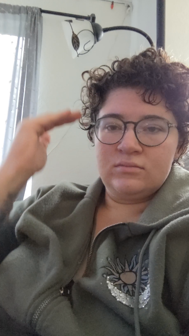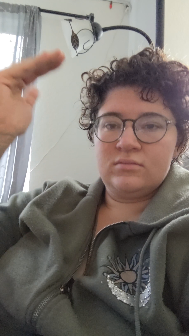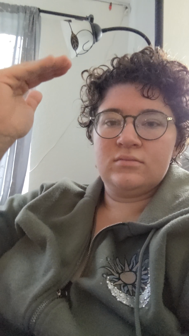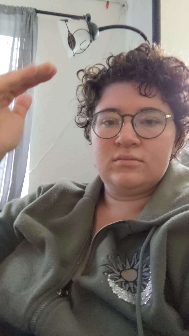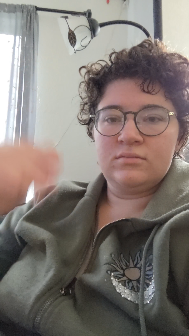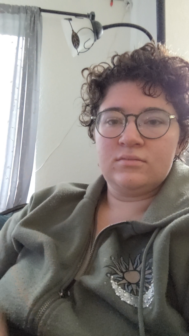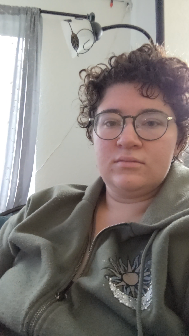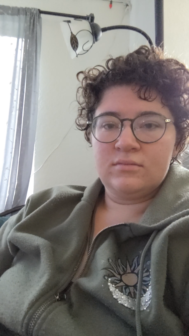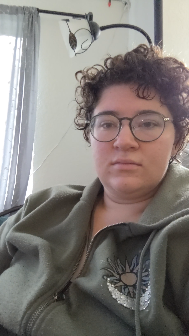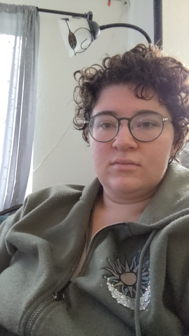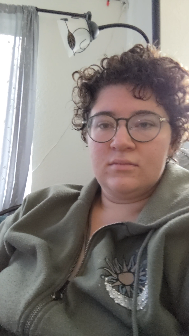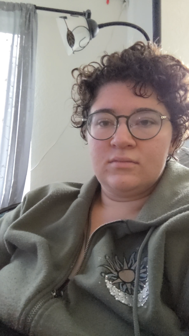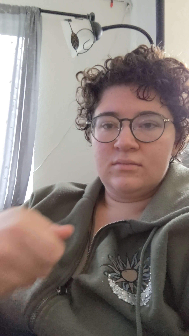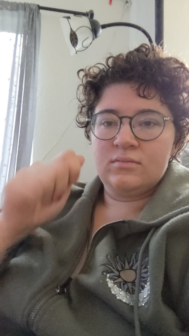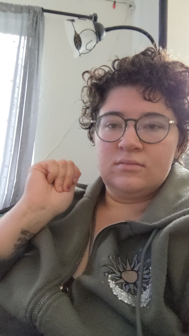rip